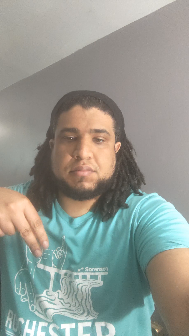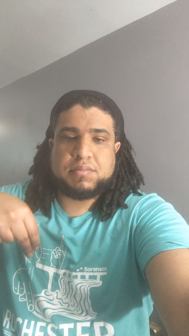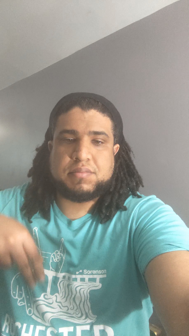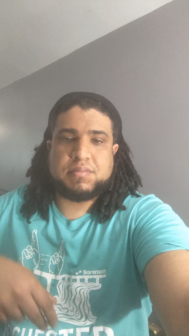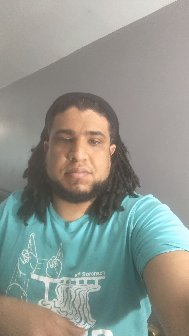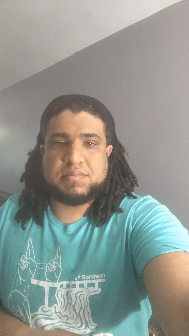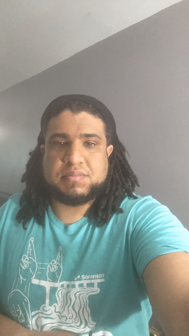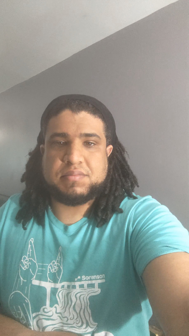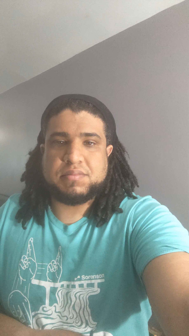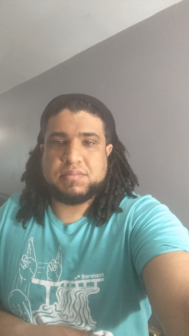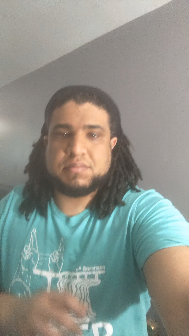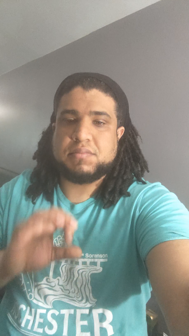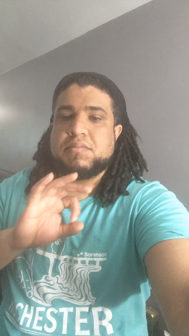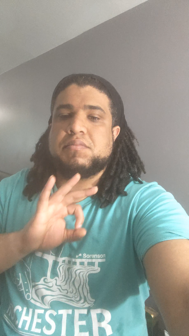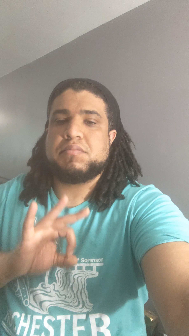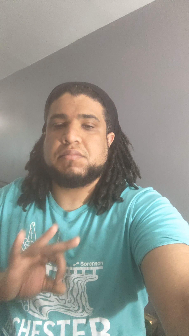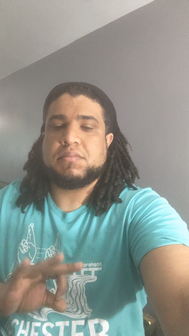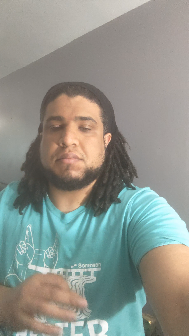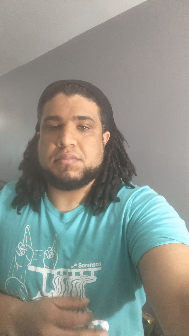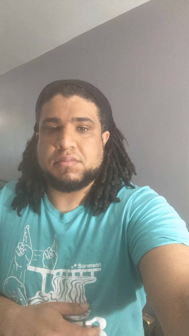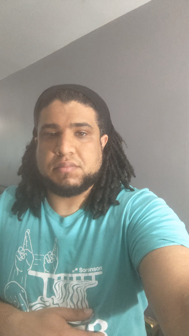button